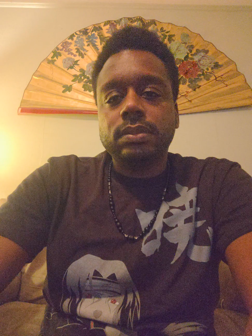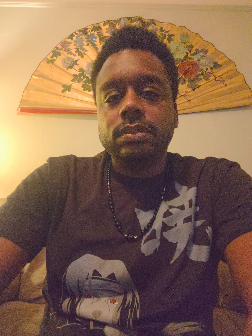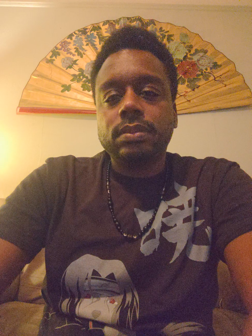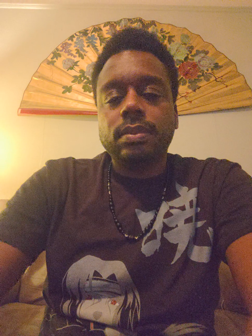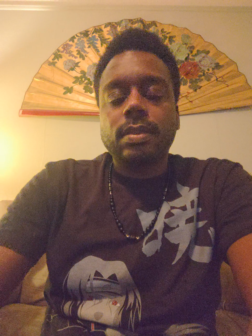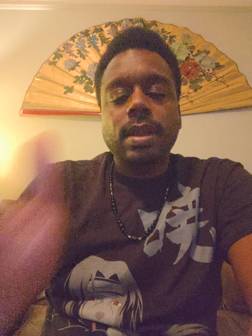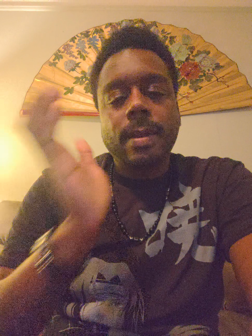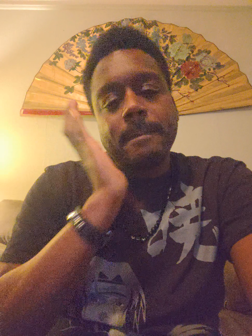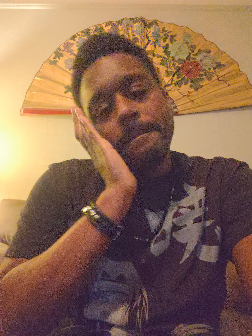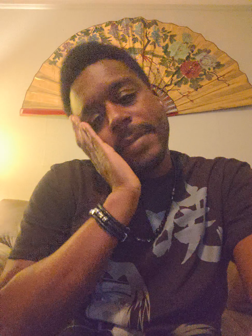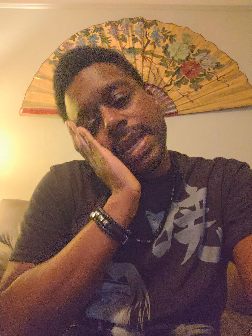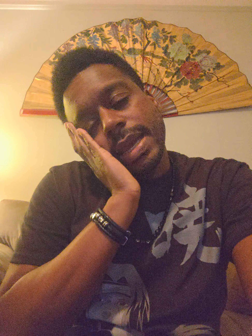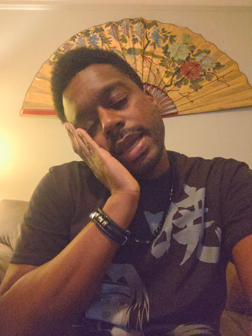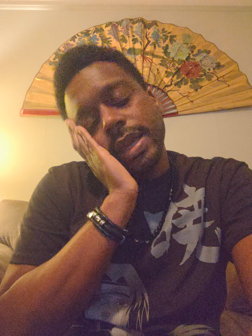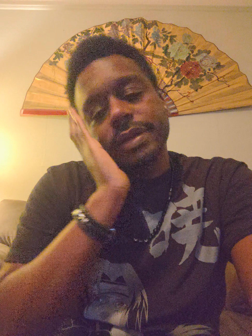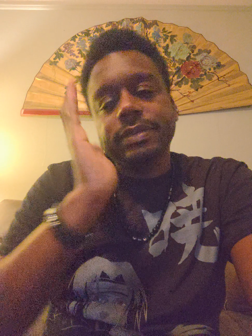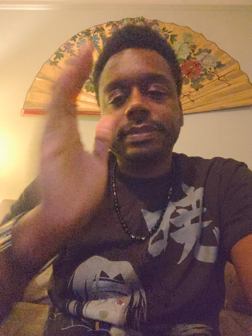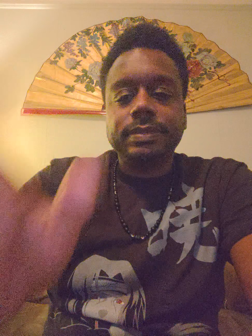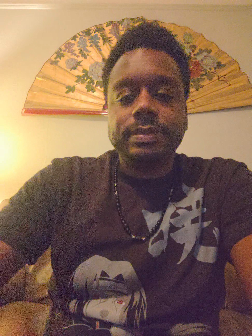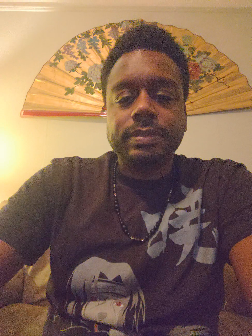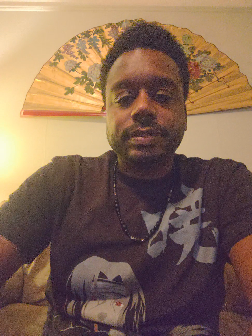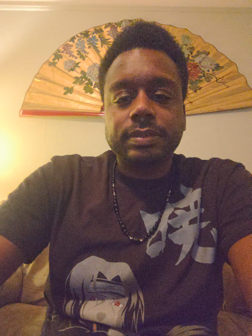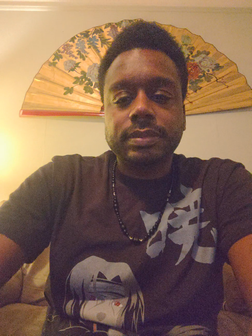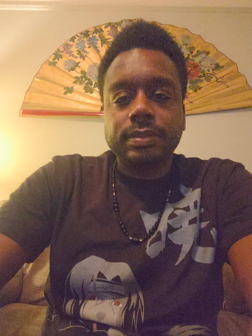bed